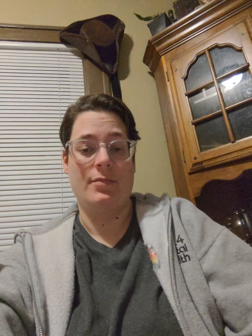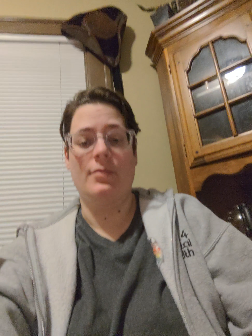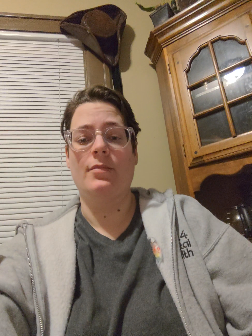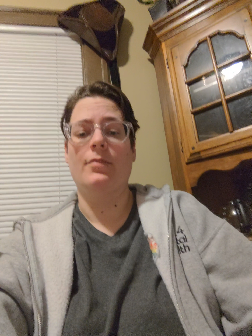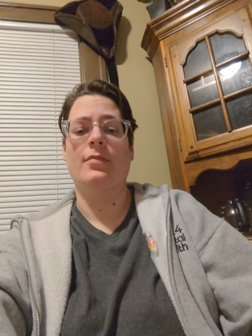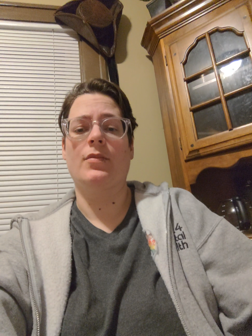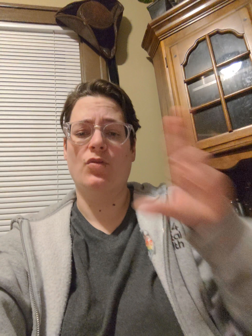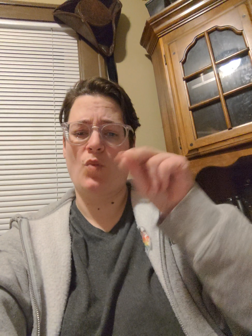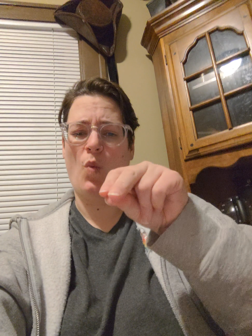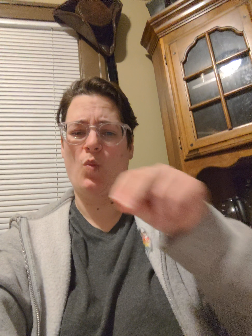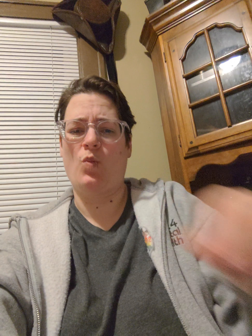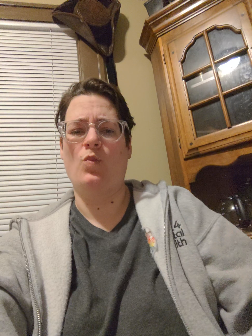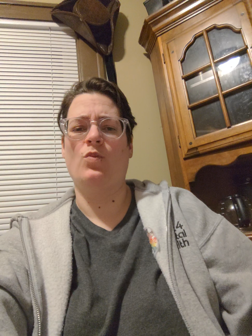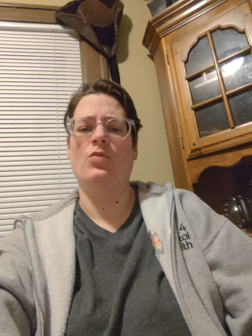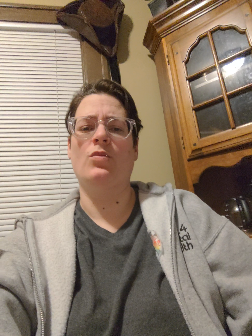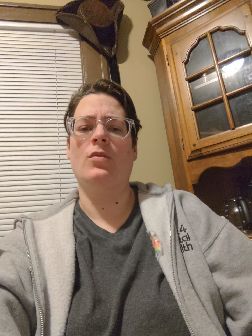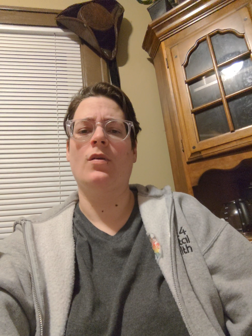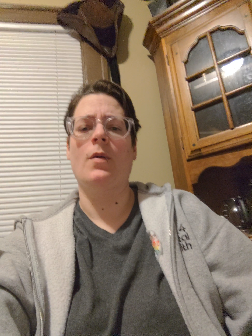no